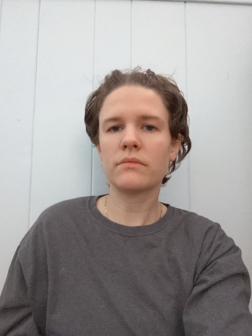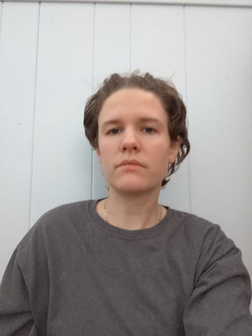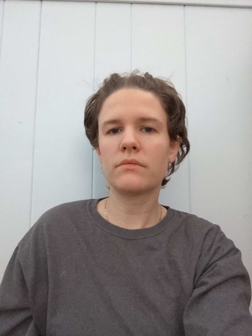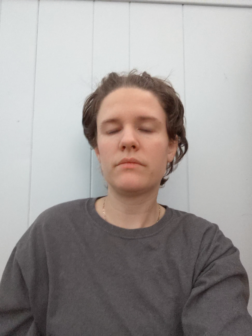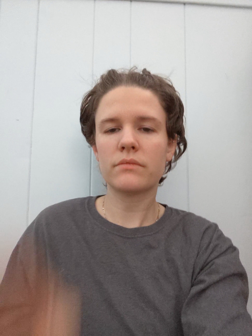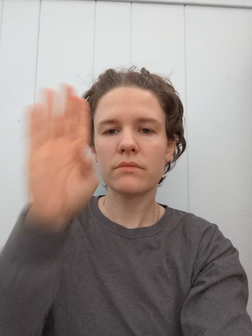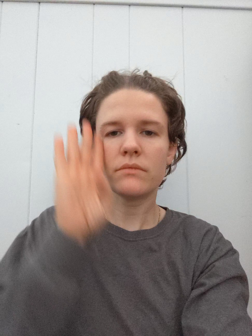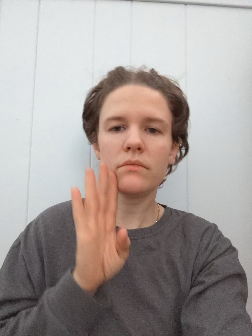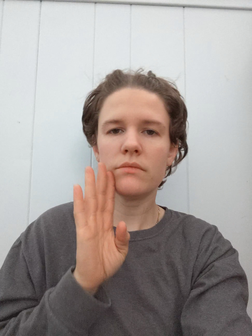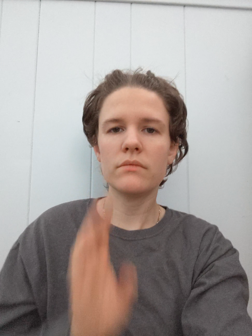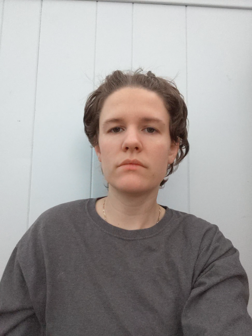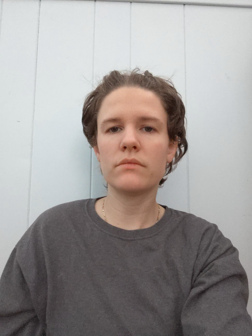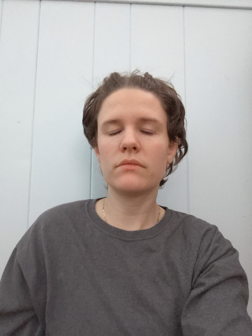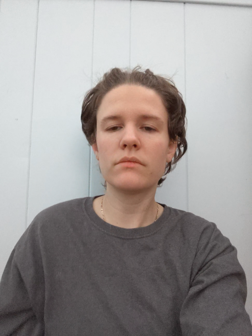brown